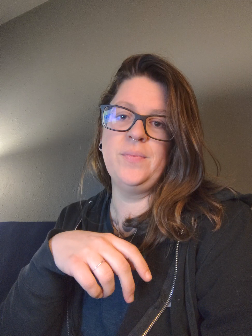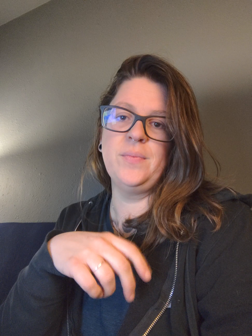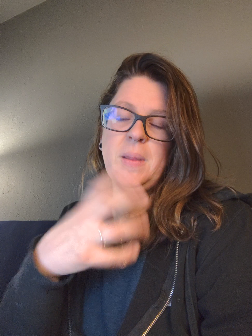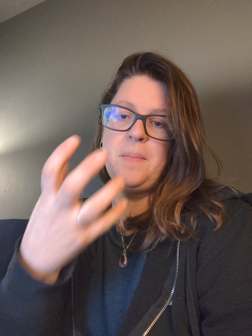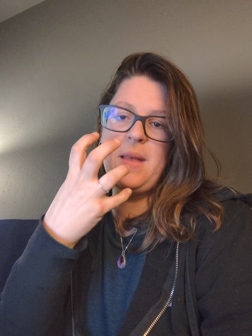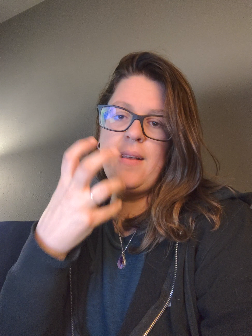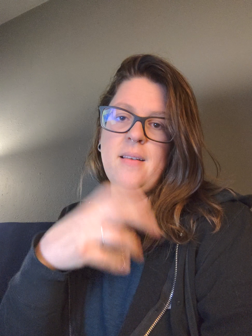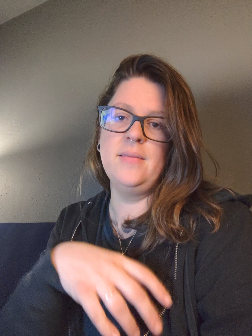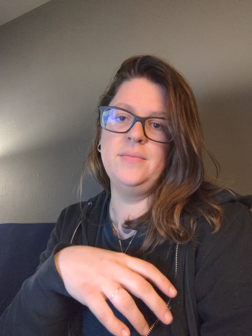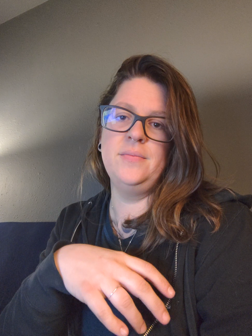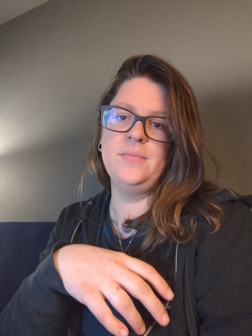mad